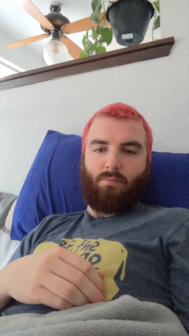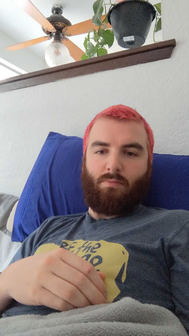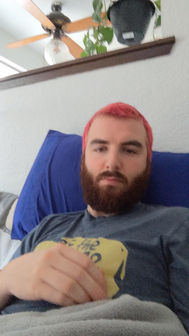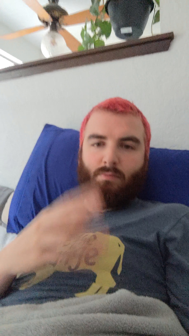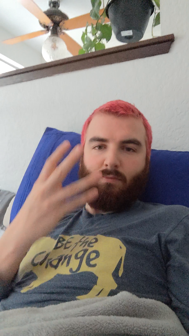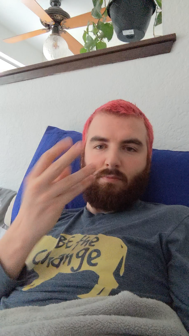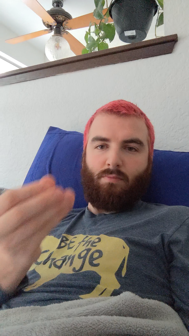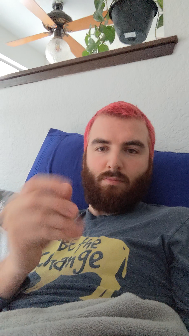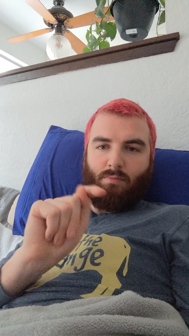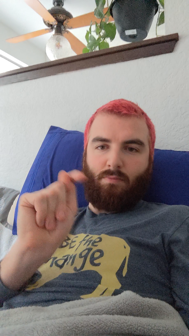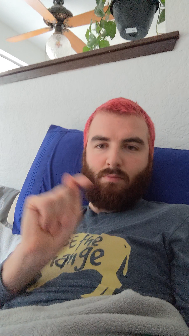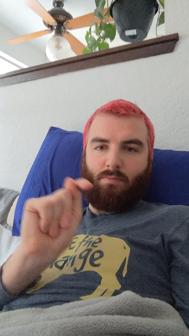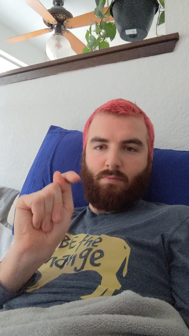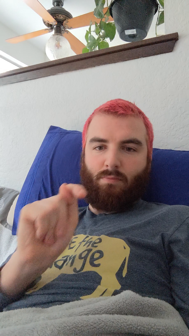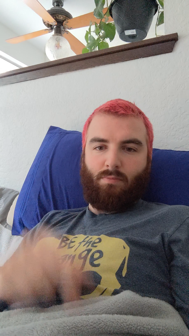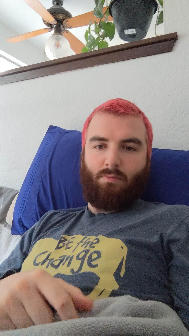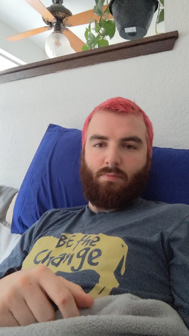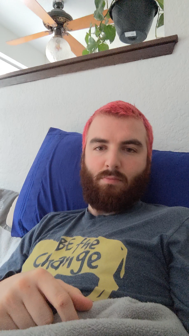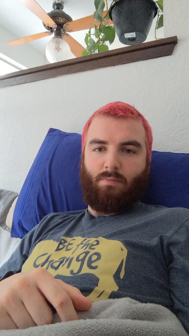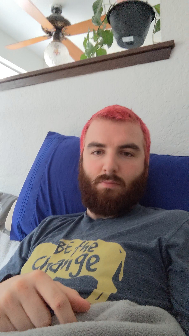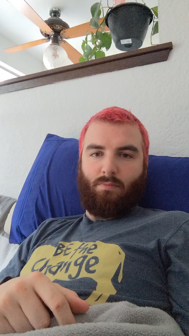go potty